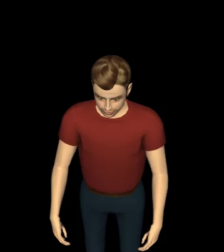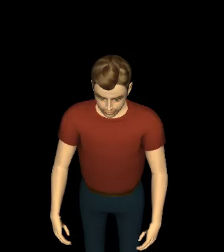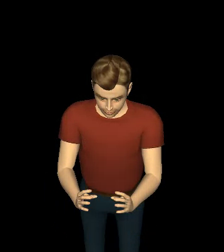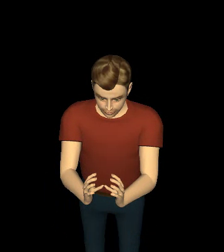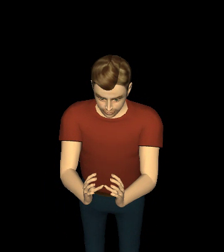عالِم